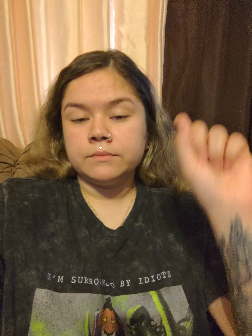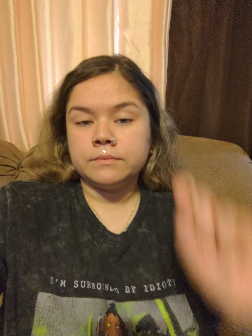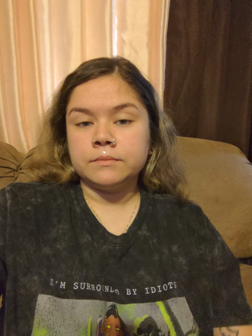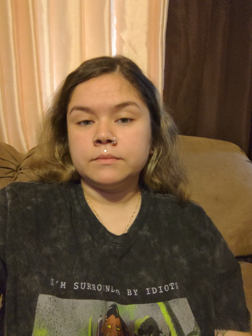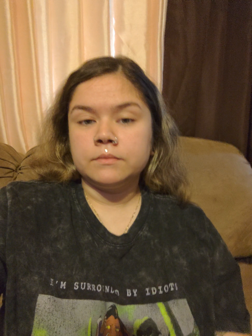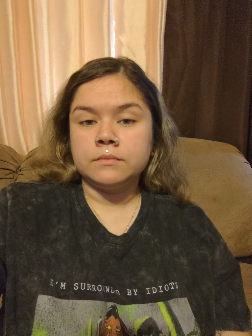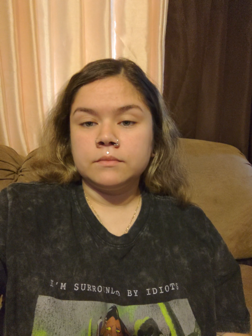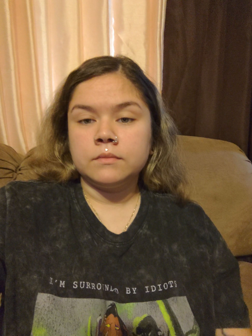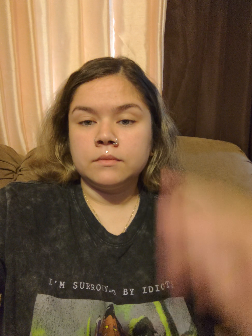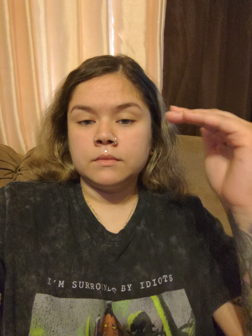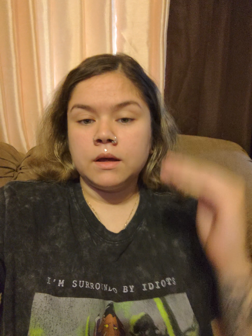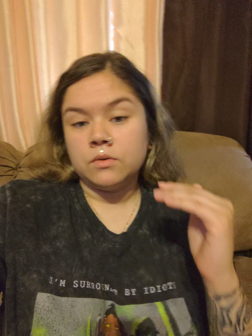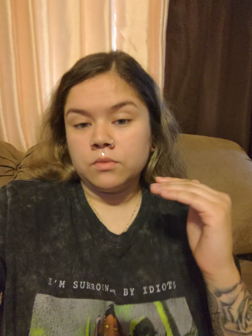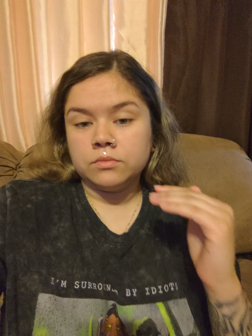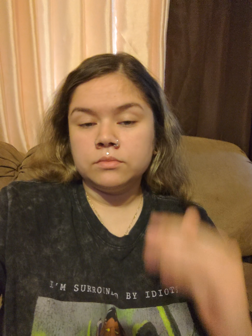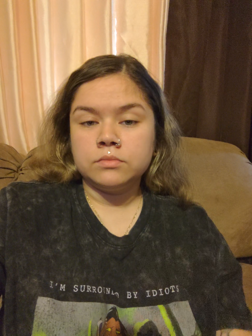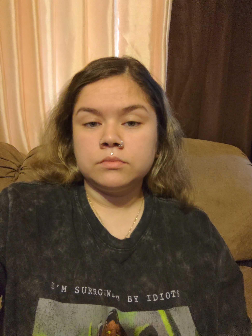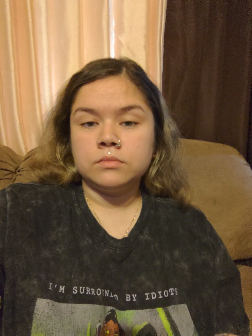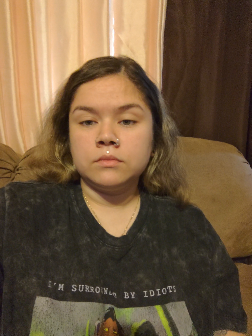little